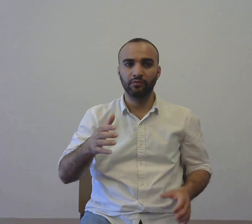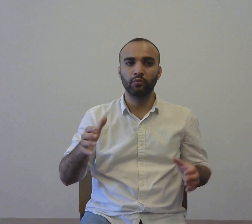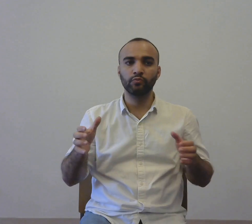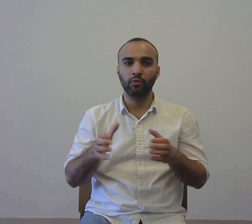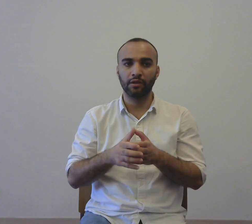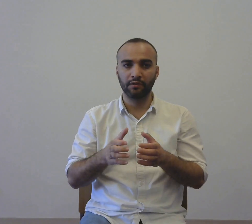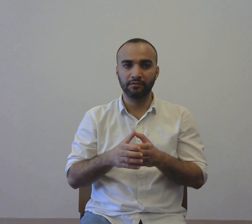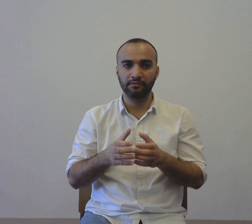komanda